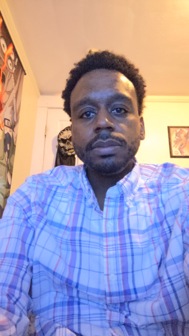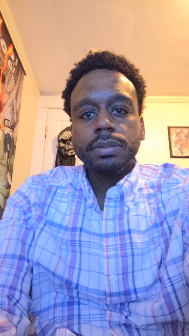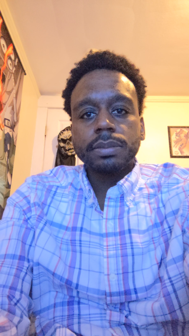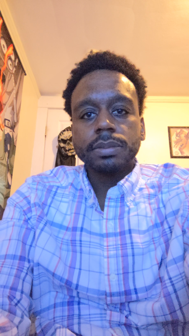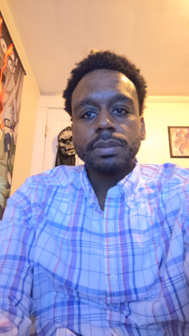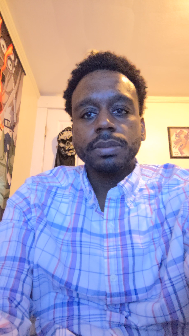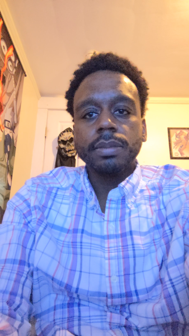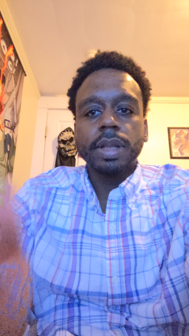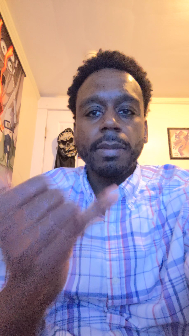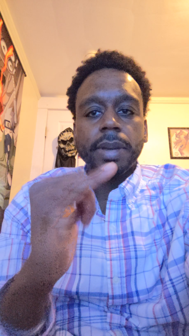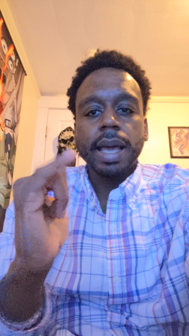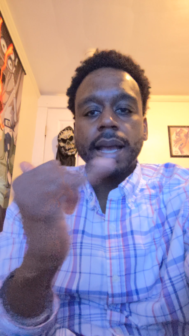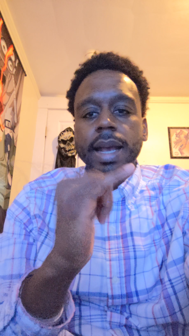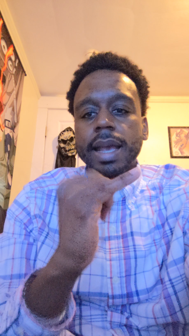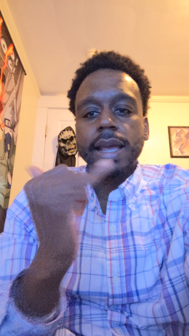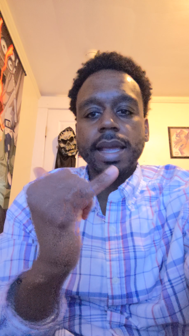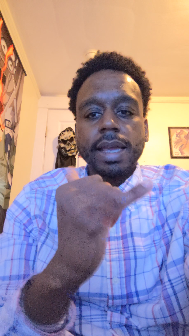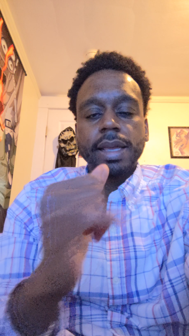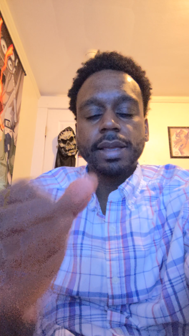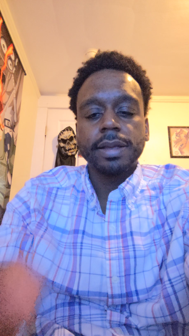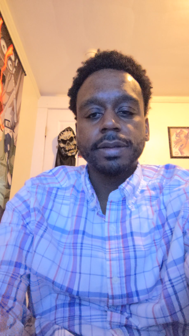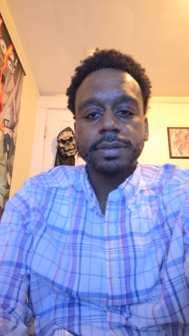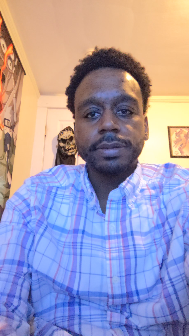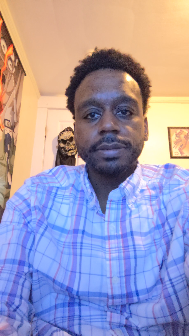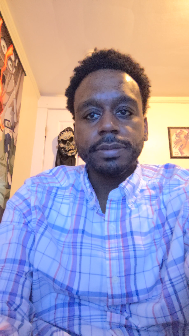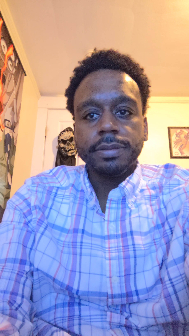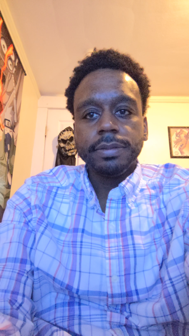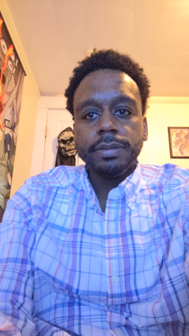play